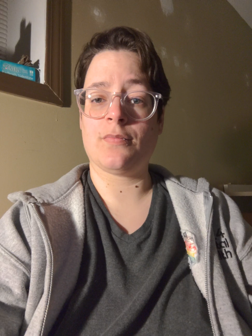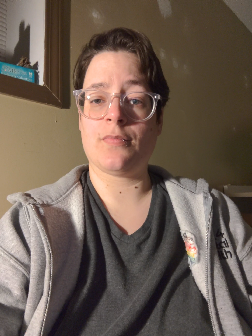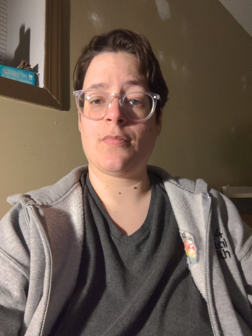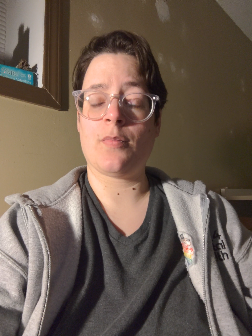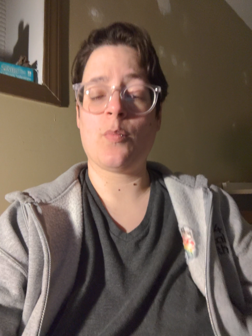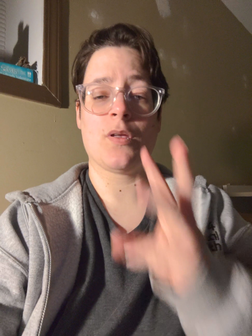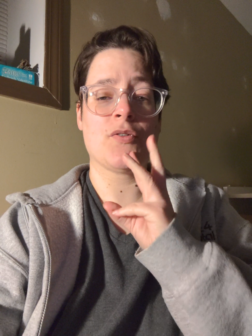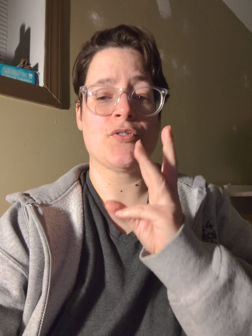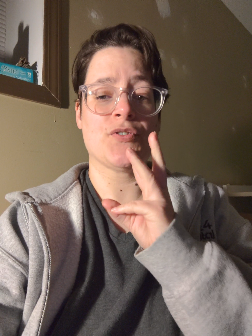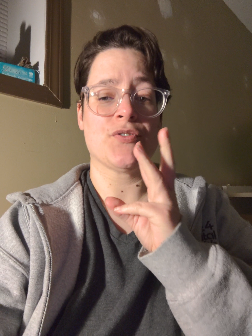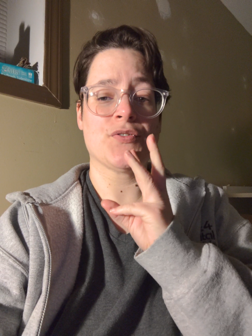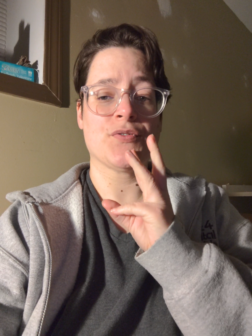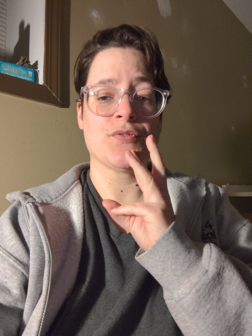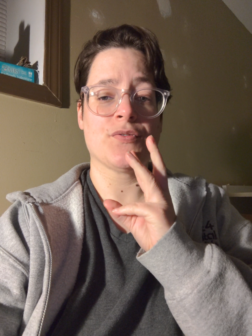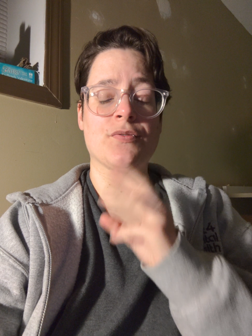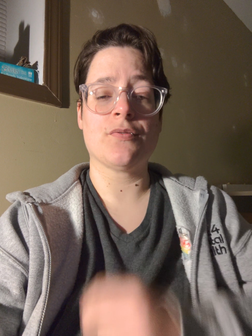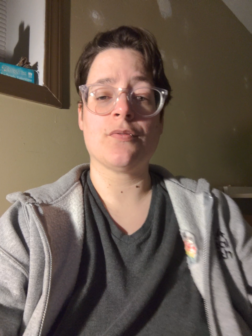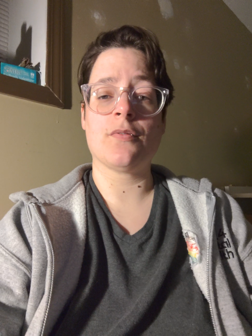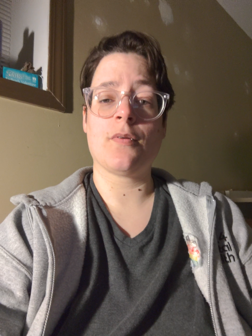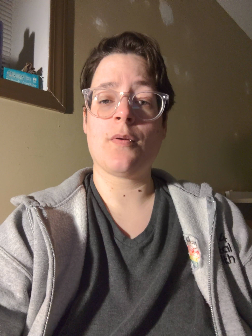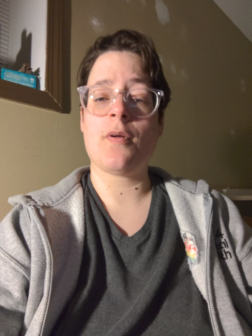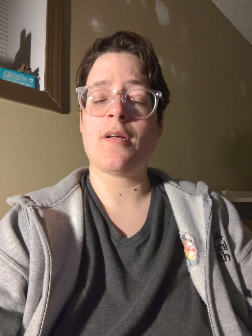water